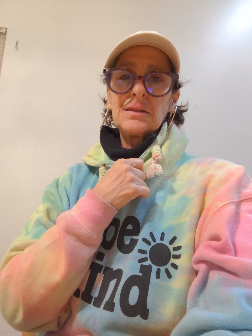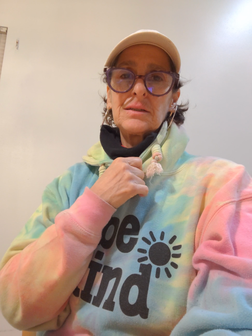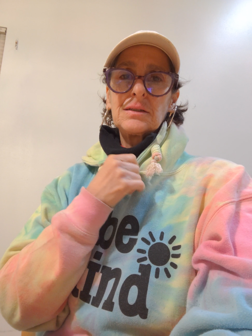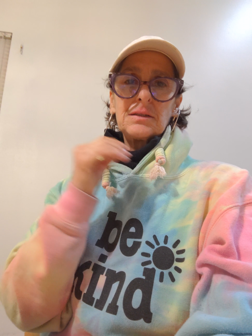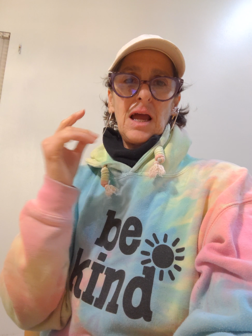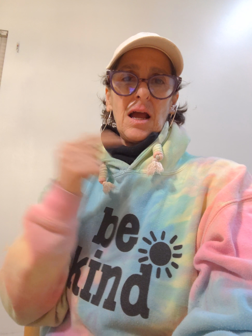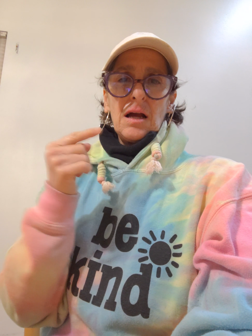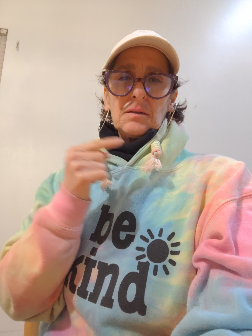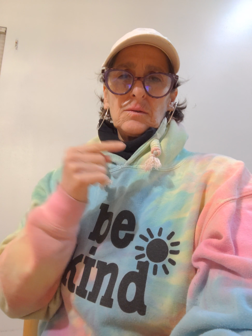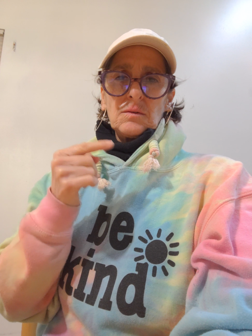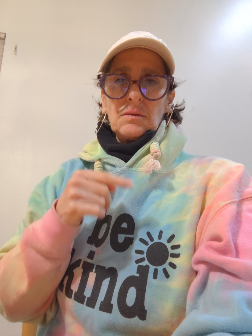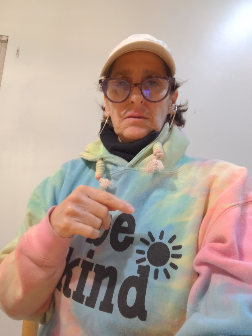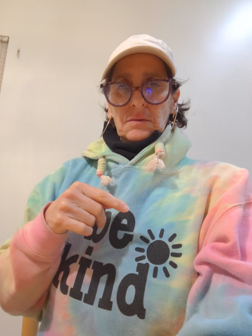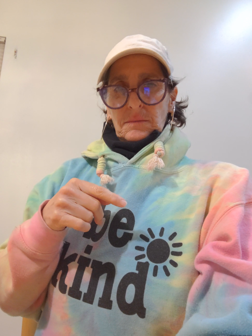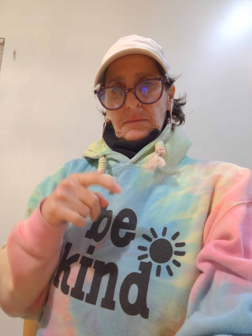owie